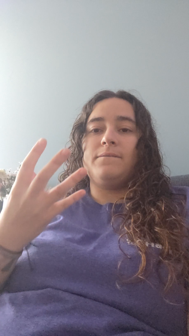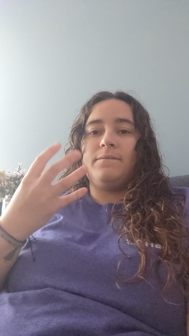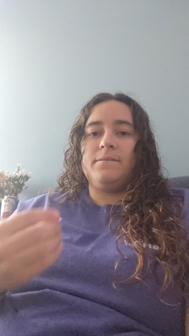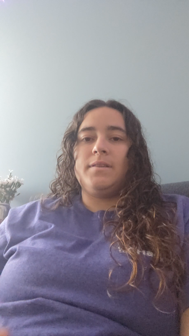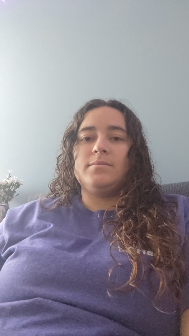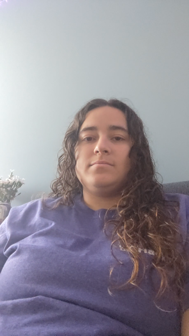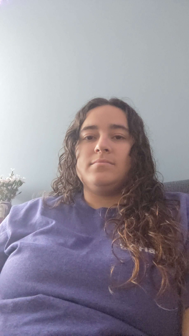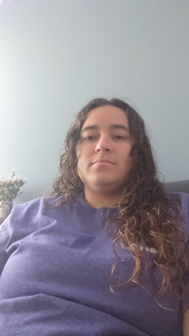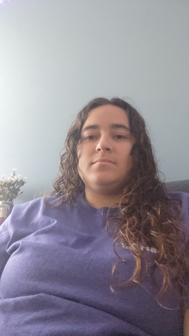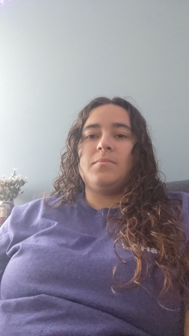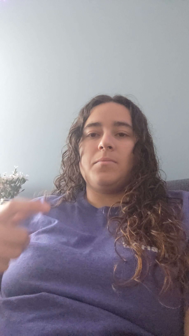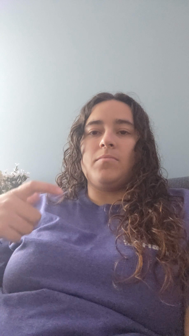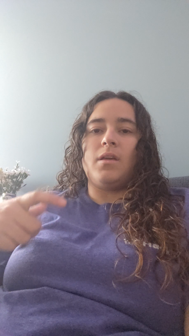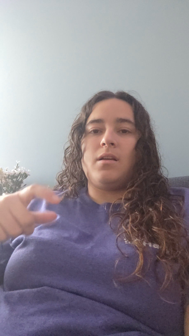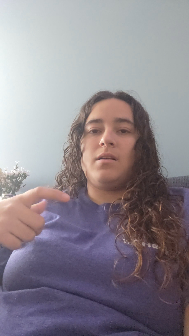plate